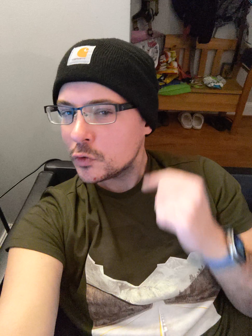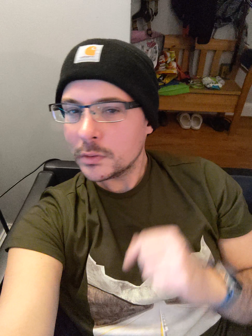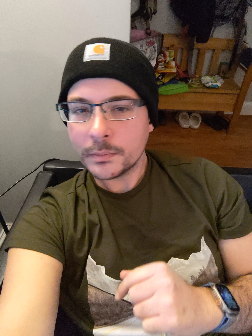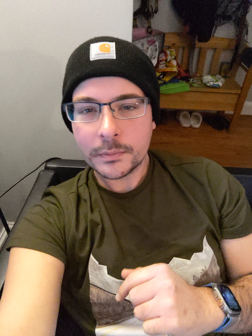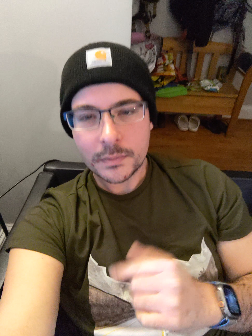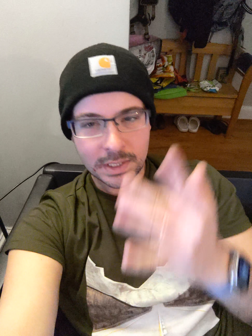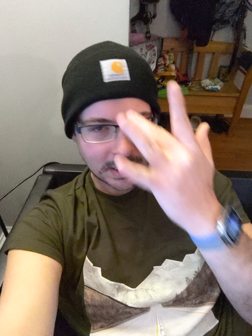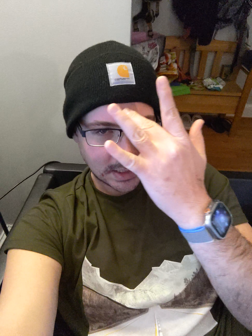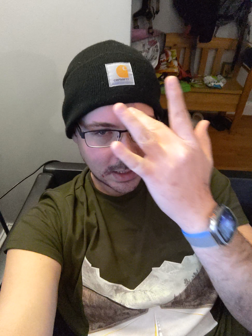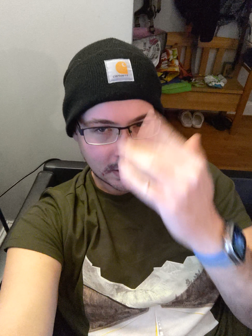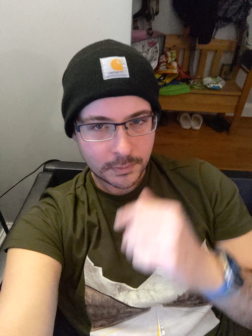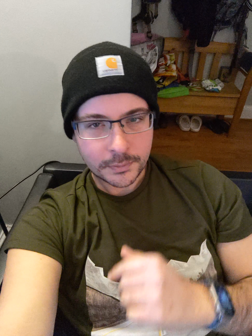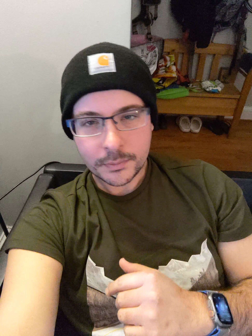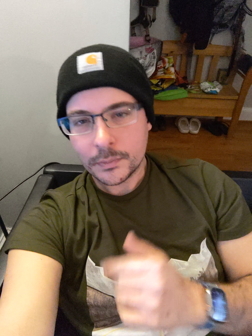sick